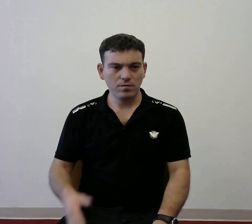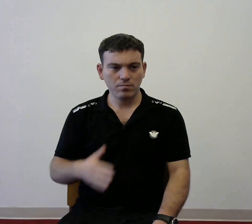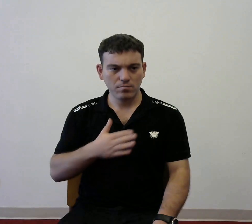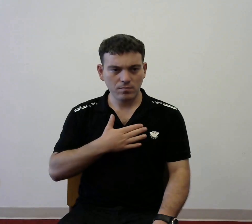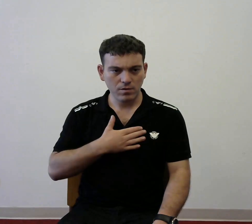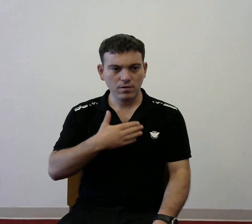mən